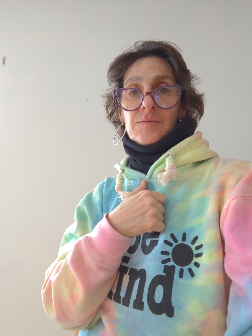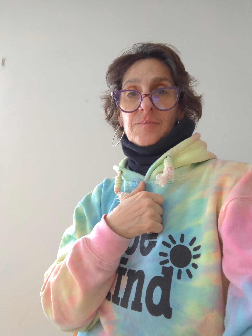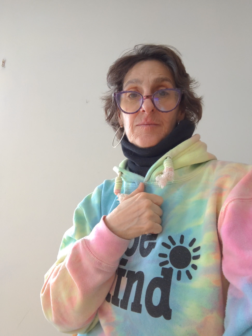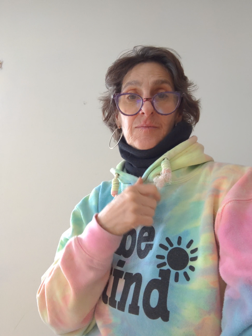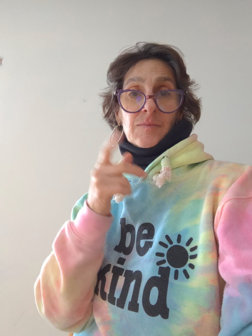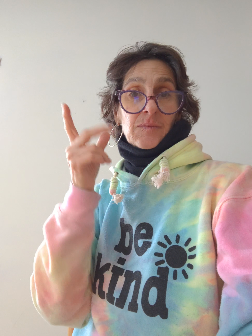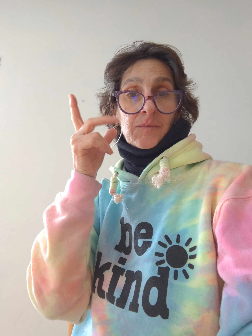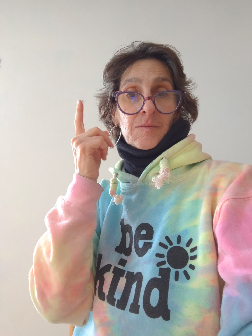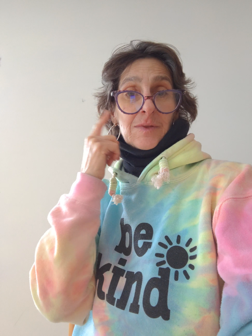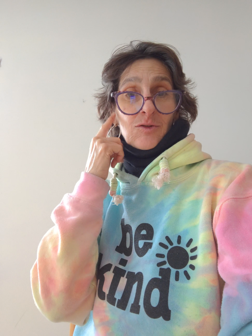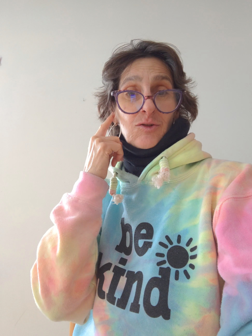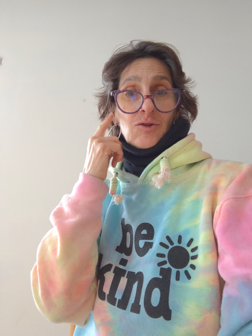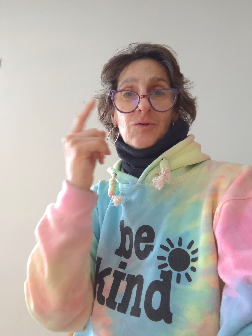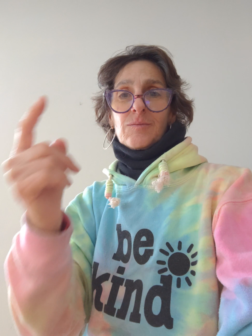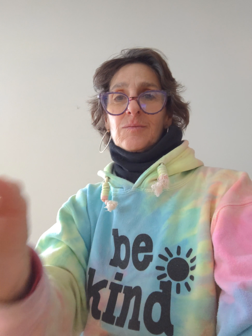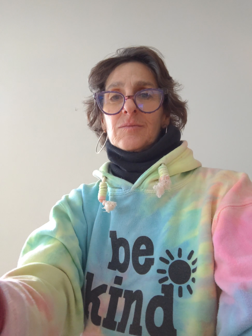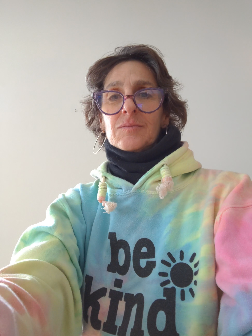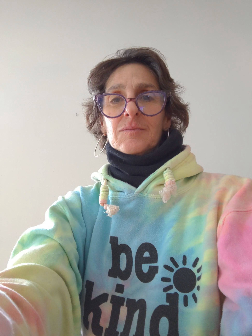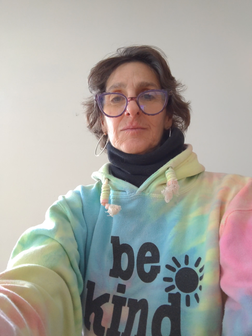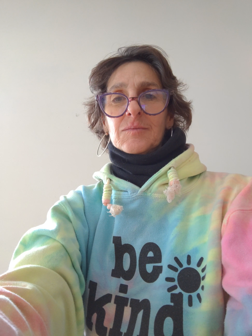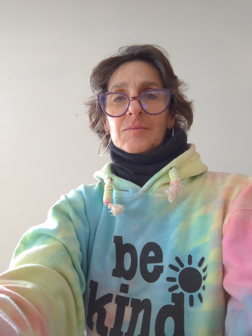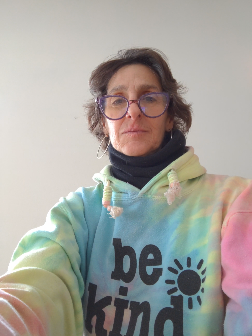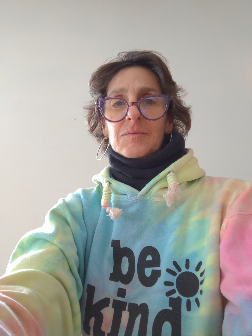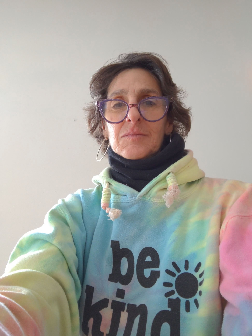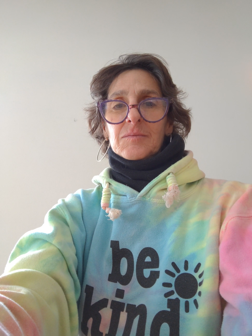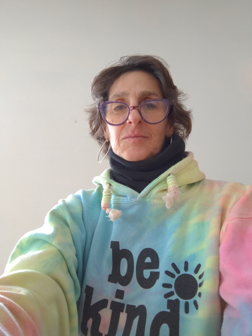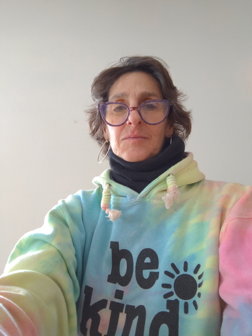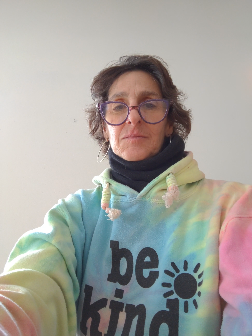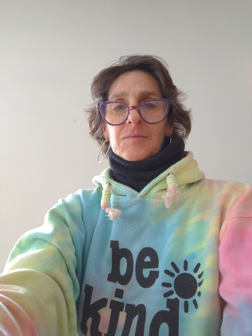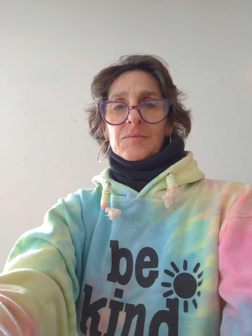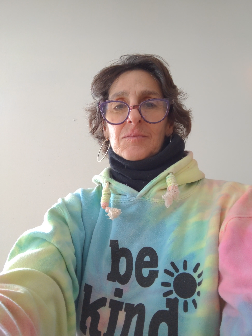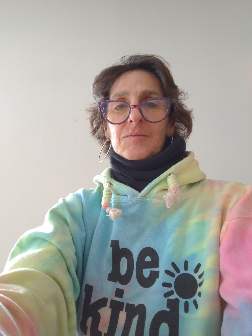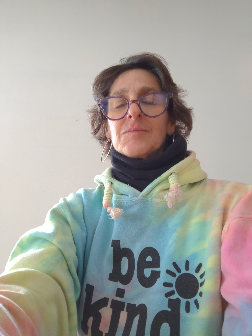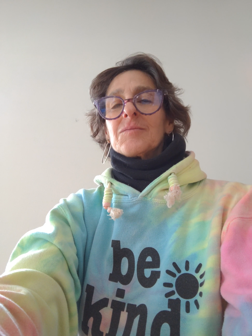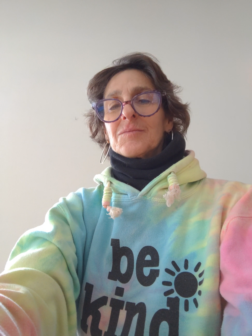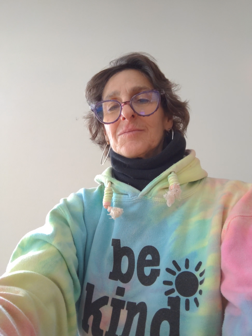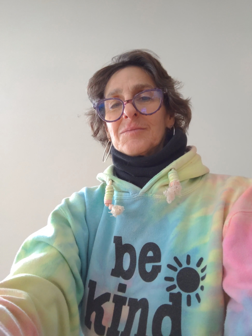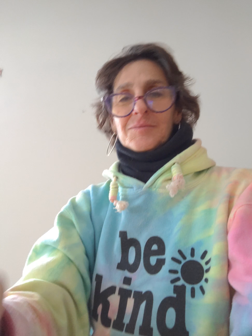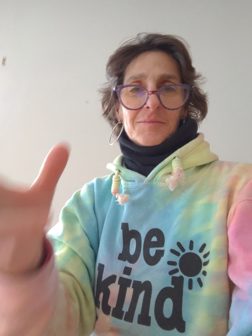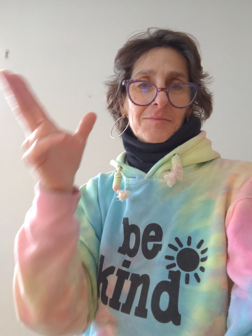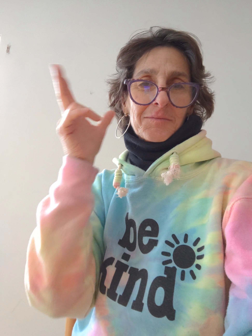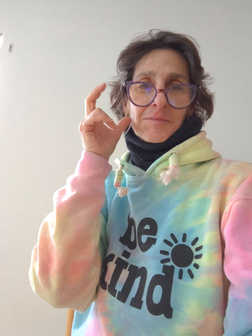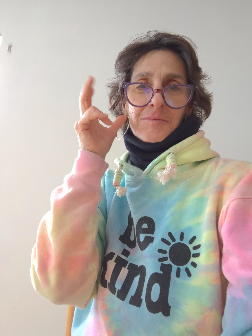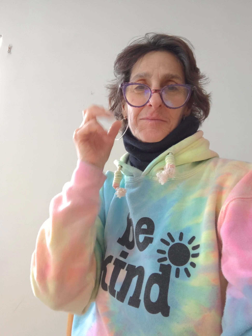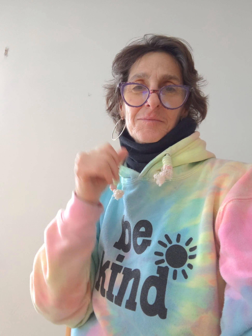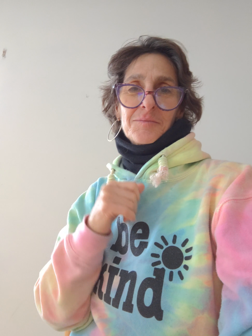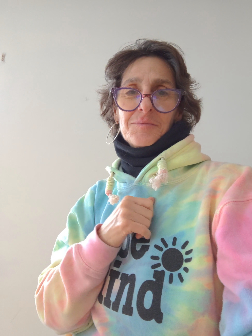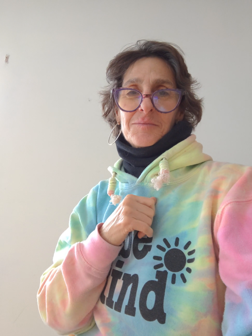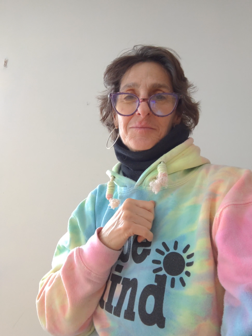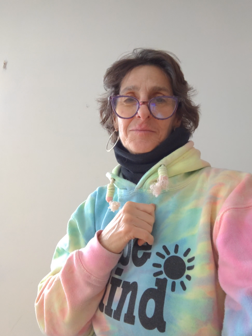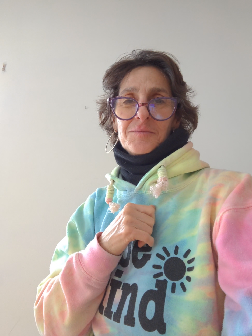hear